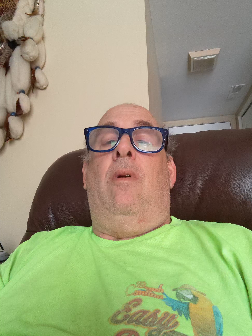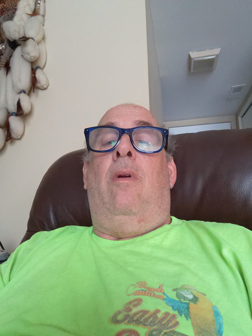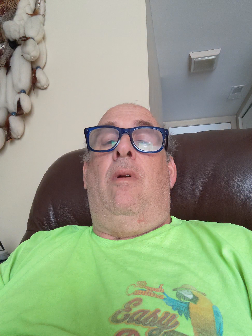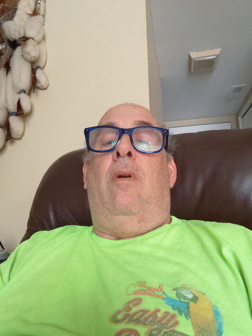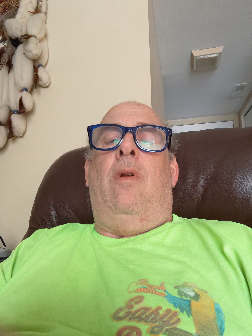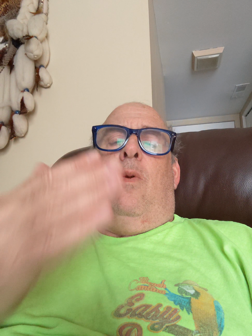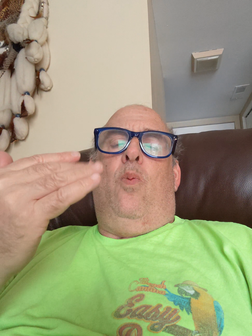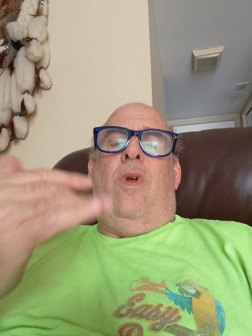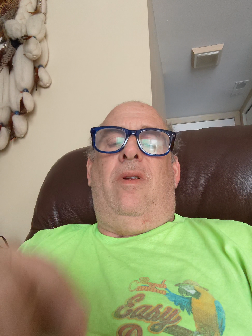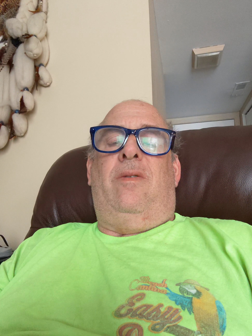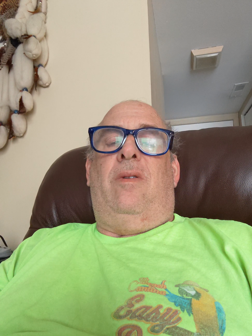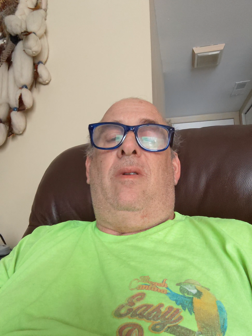wait